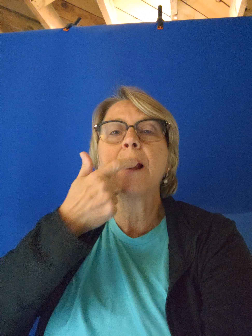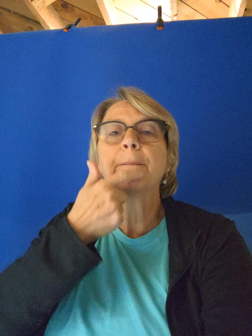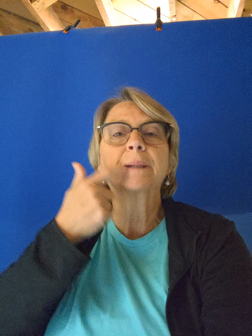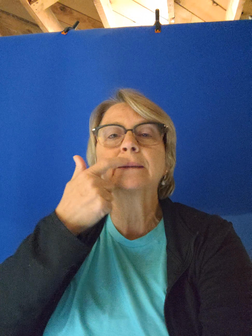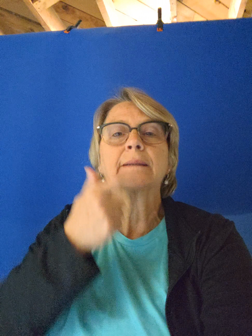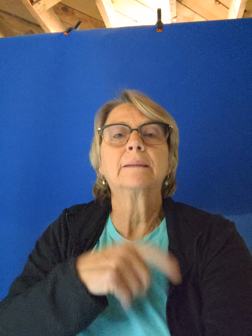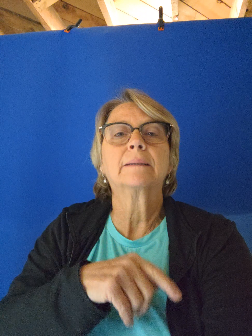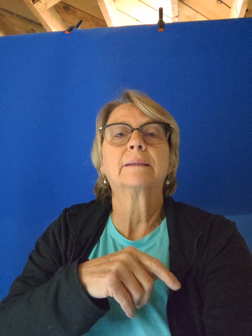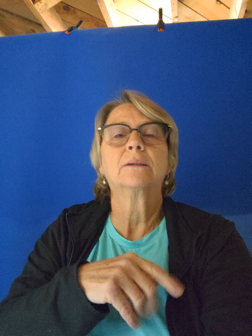lips